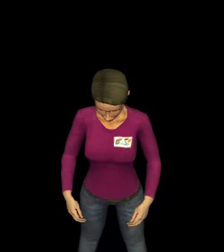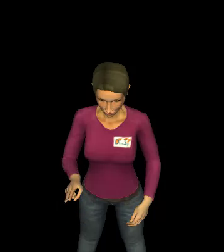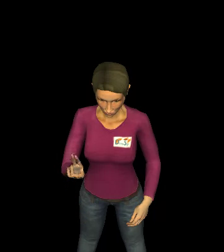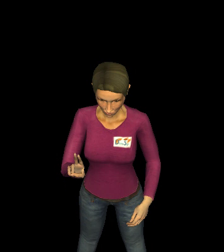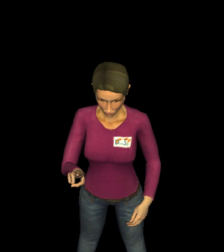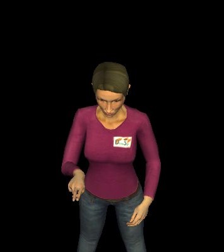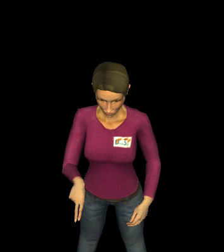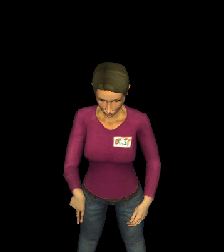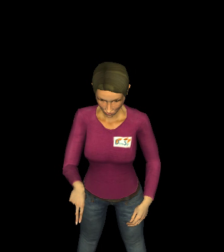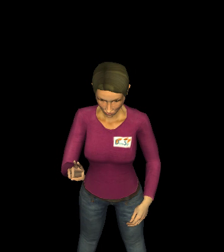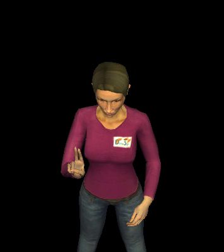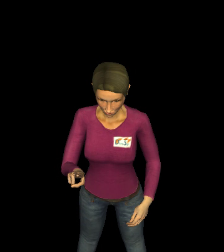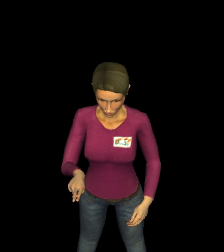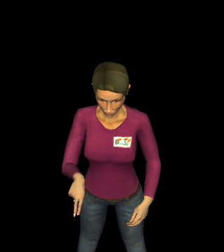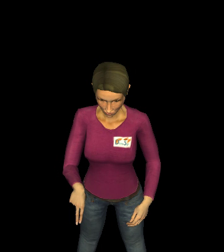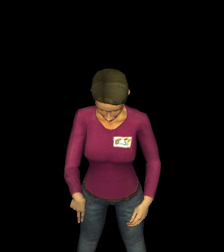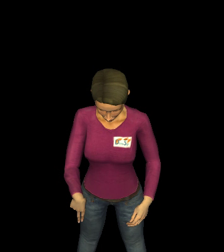يرسم